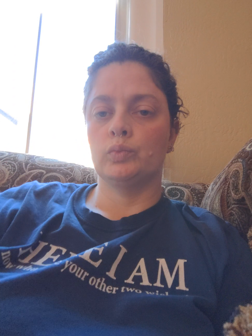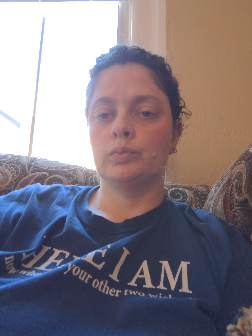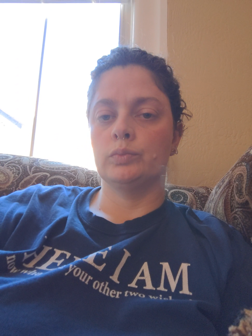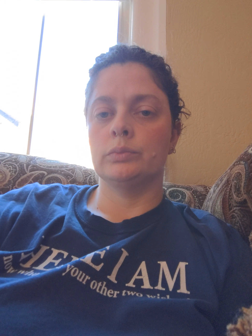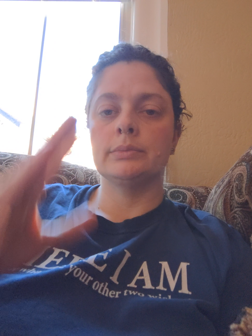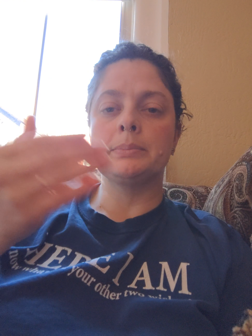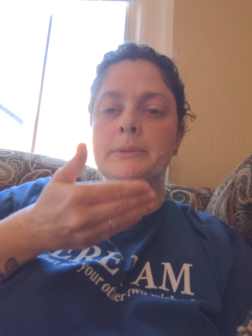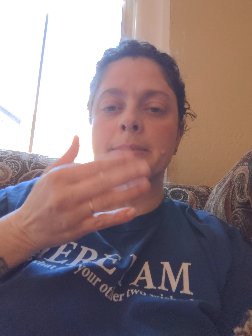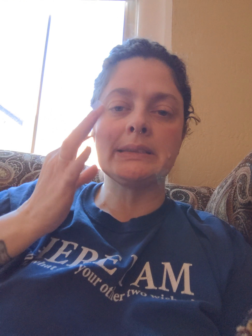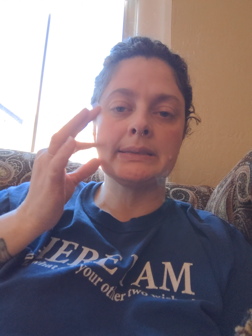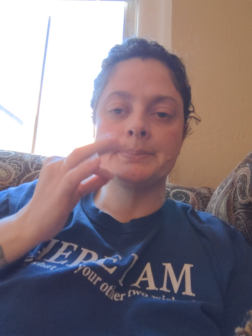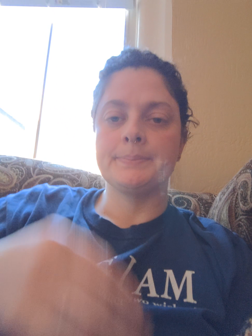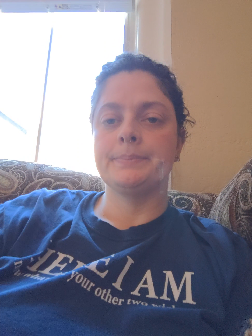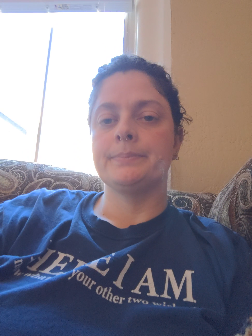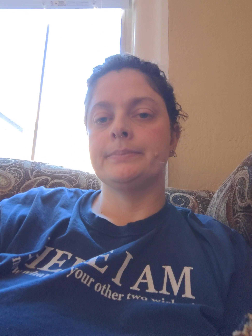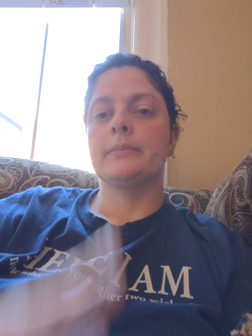kitty